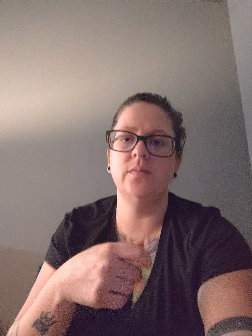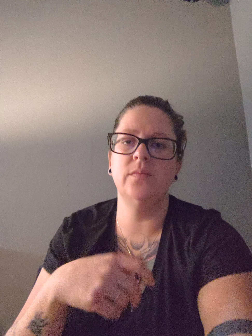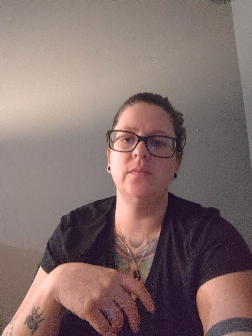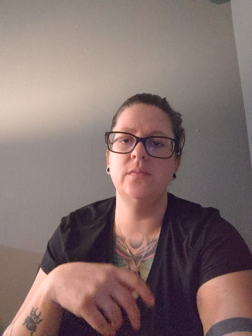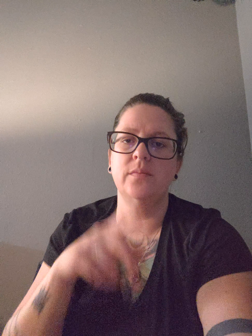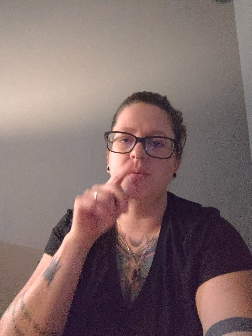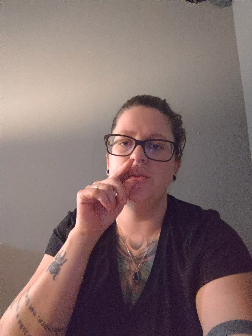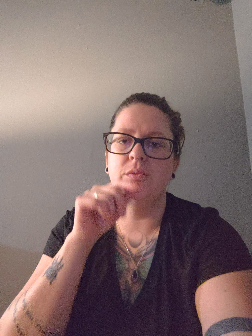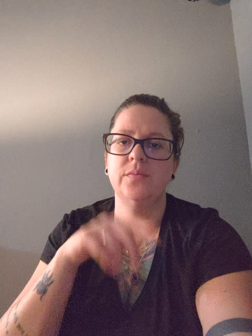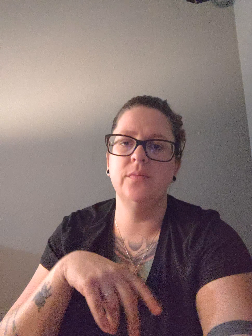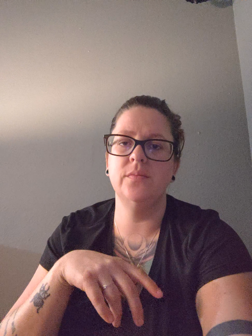bird